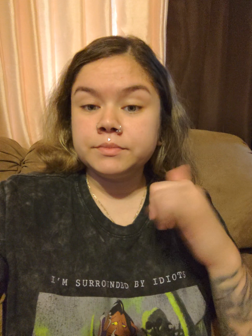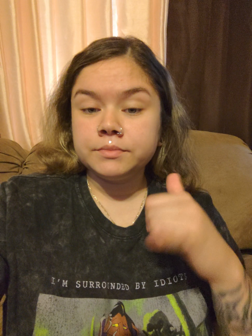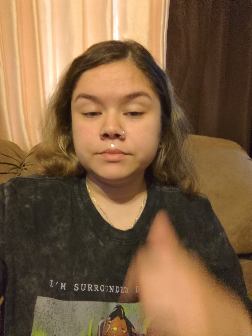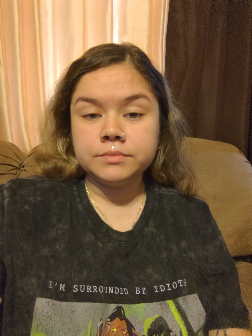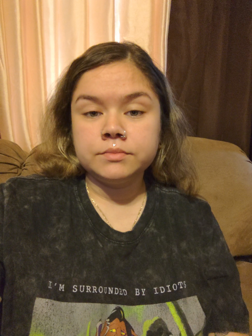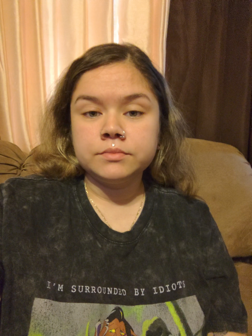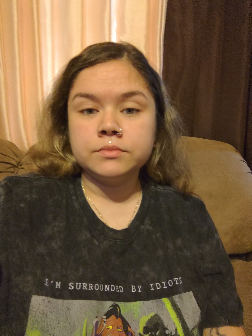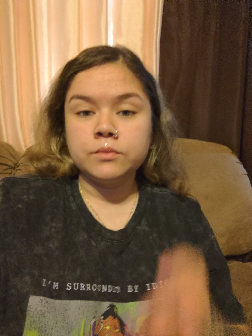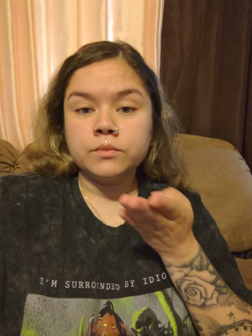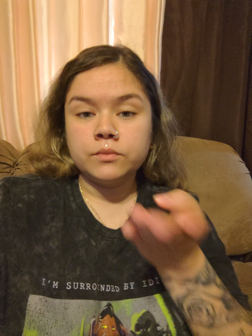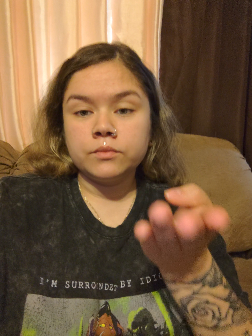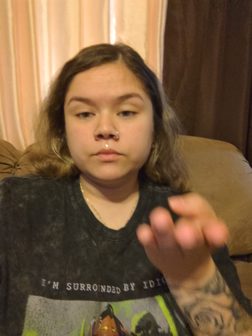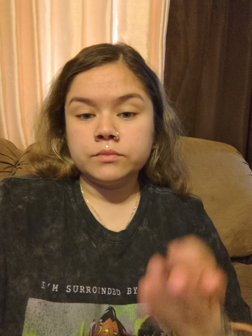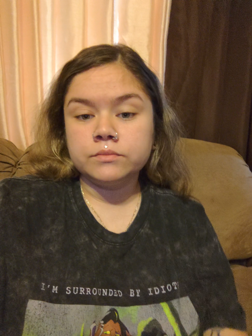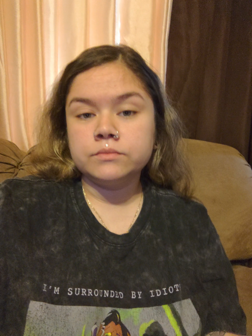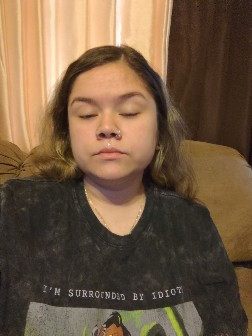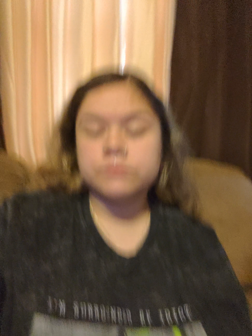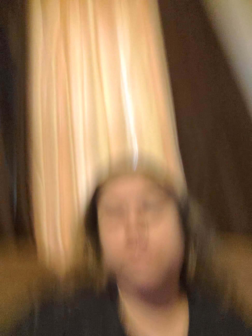oven